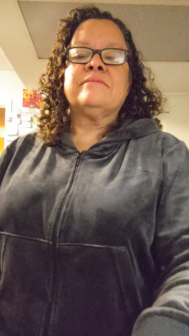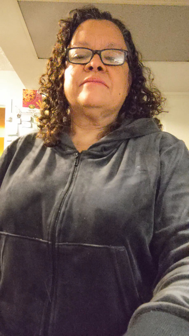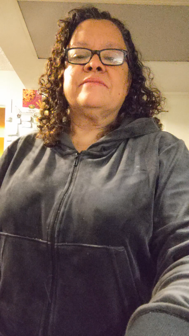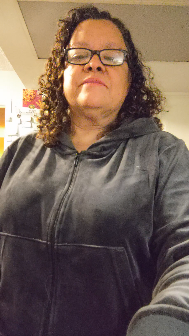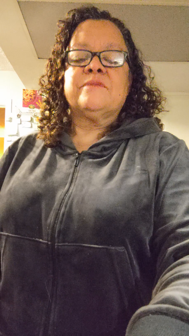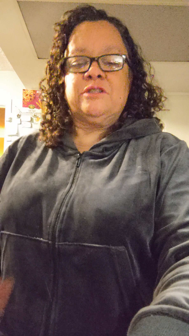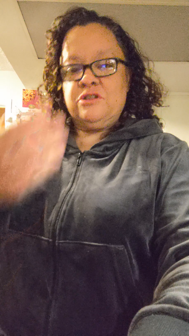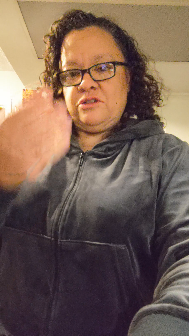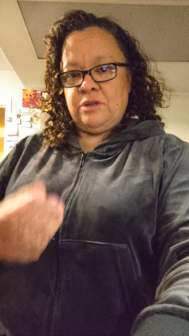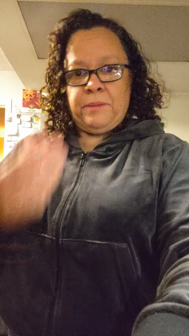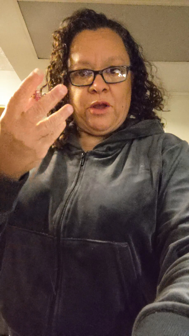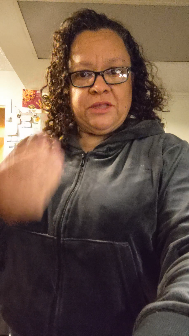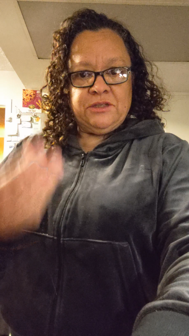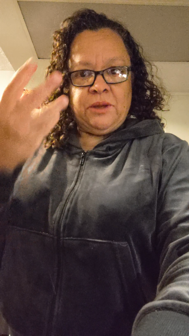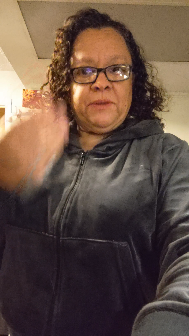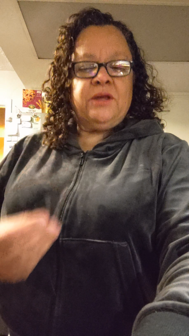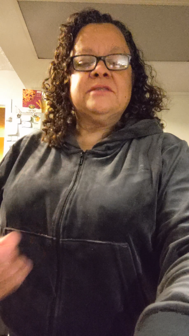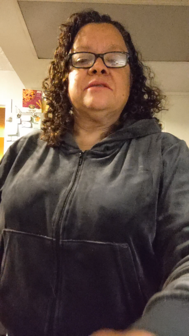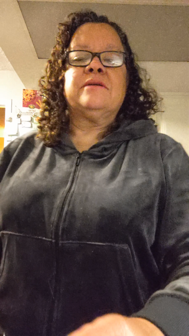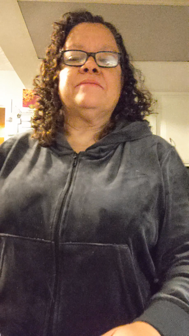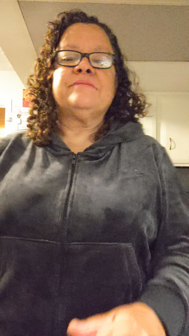gentle